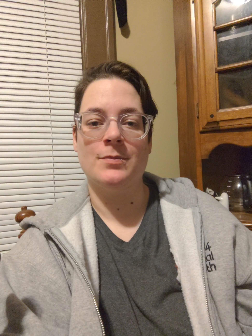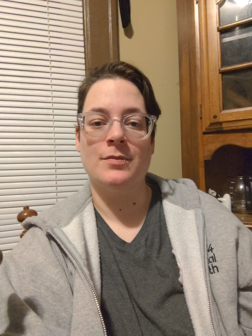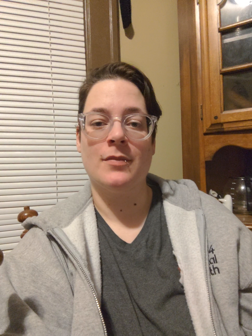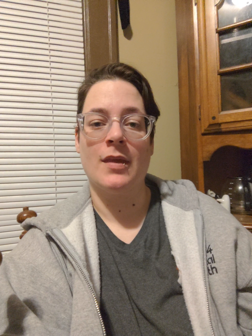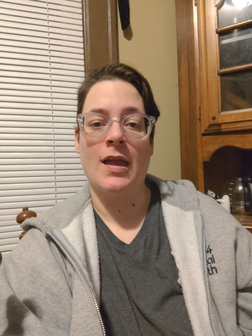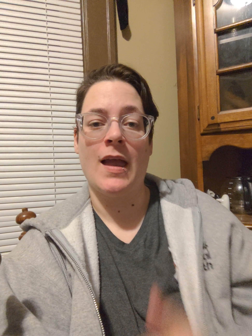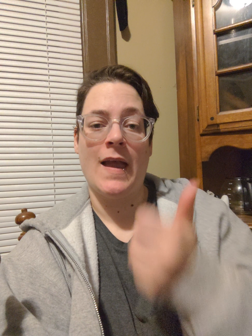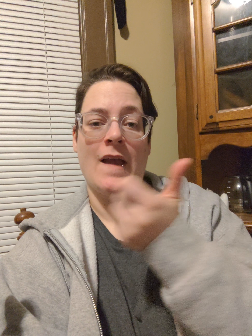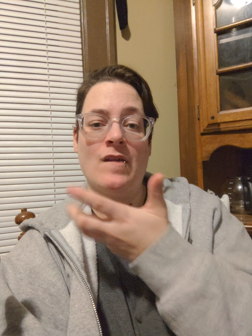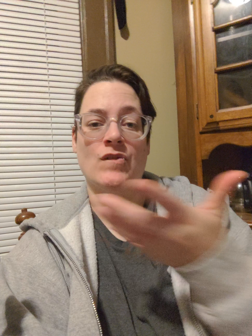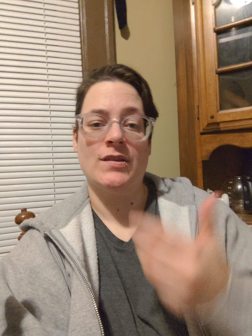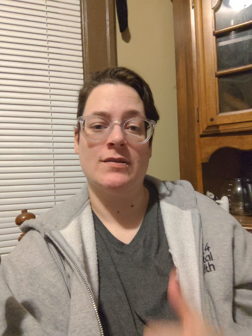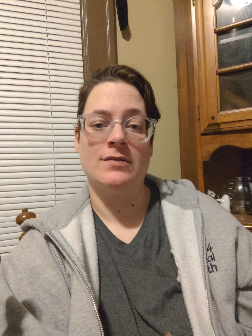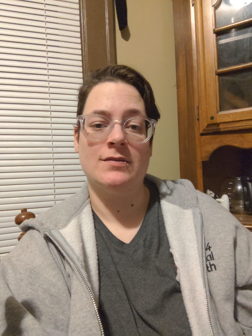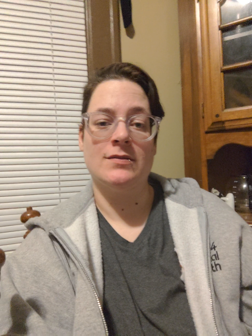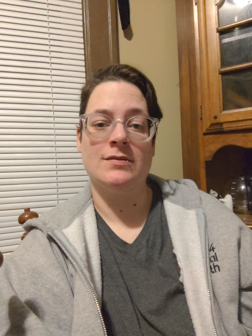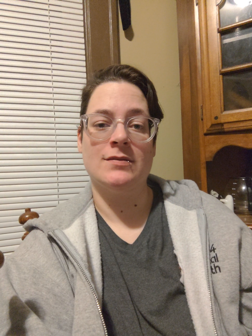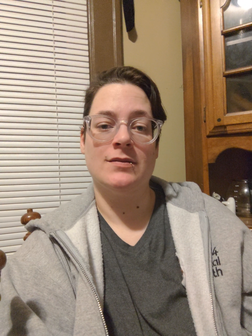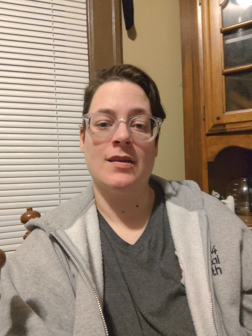every